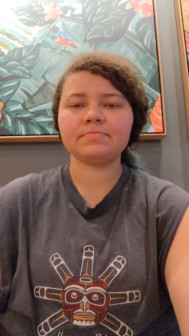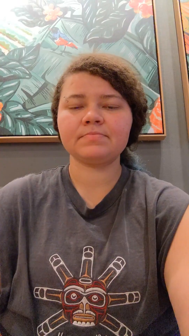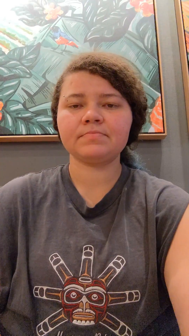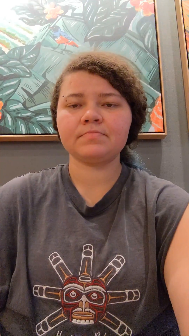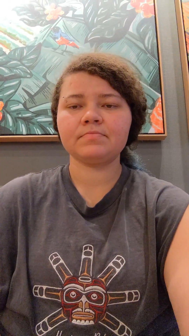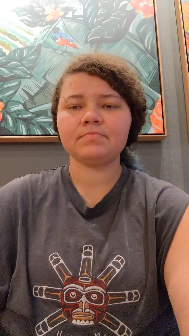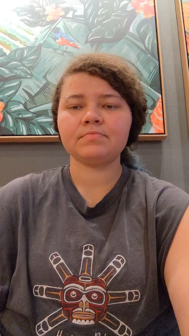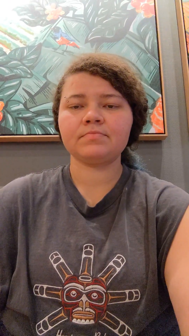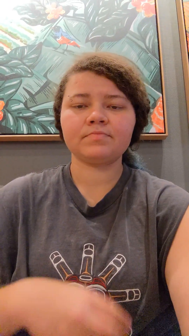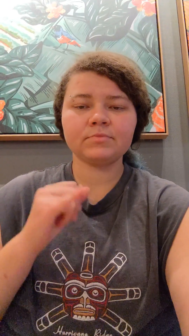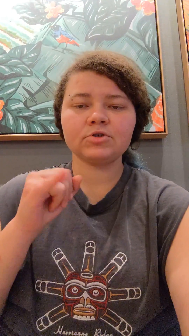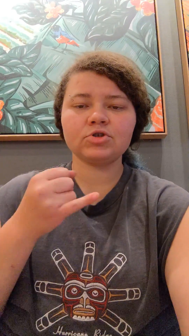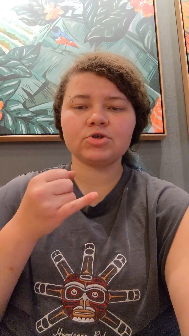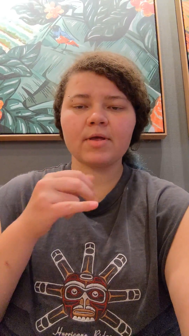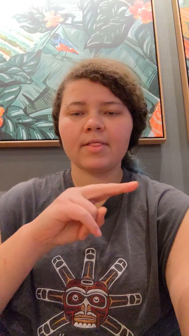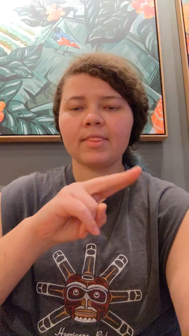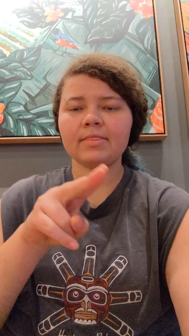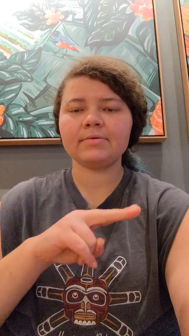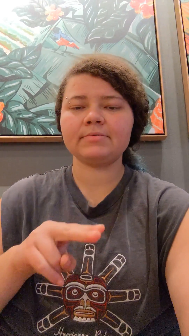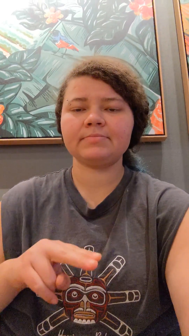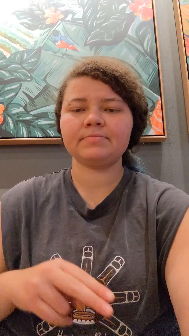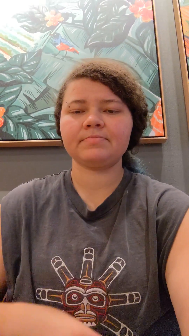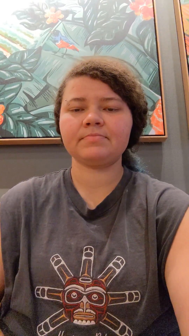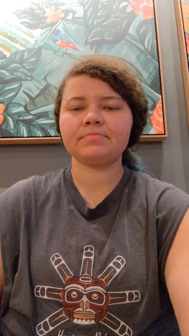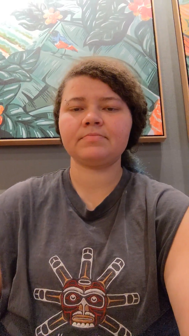jelly